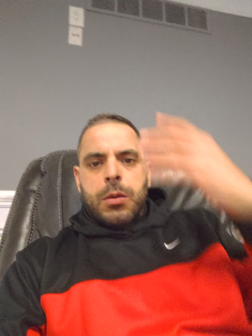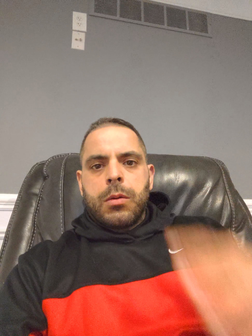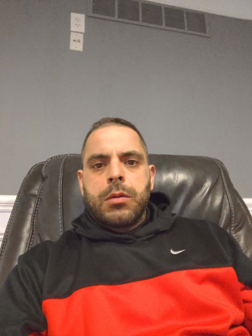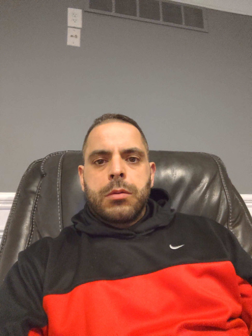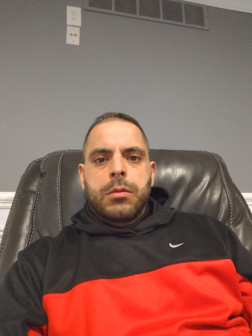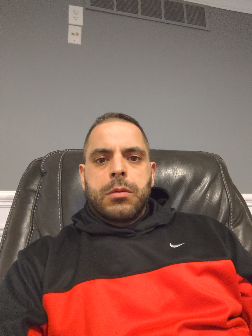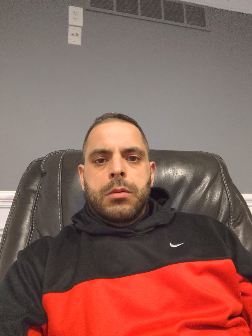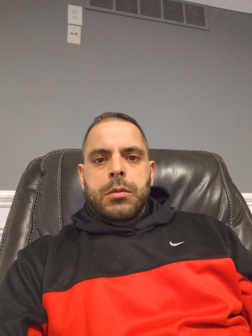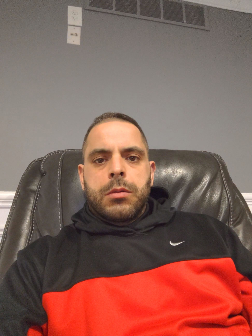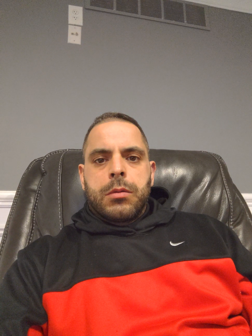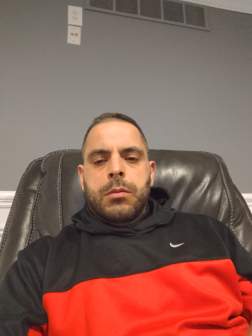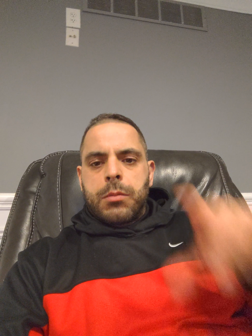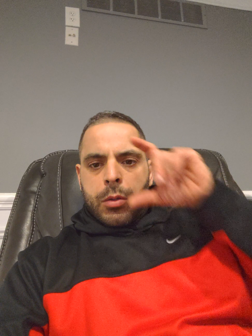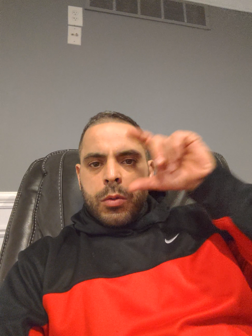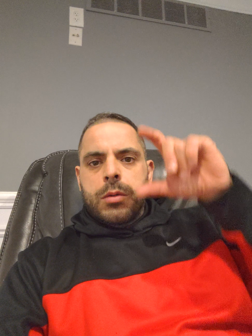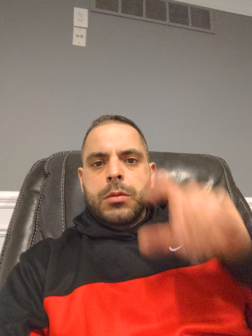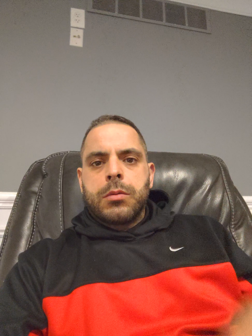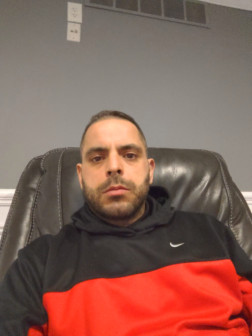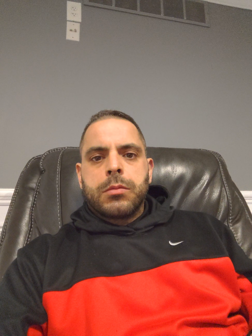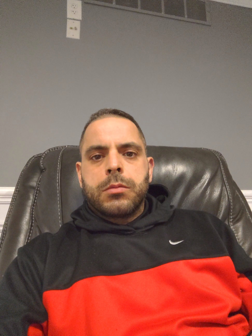moon